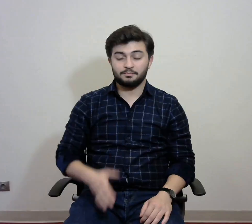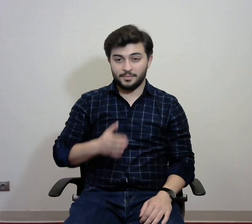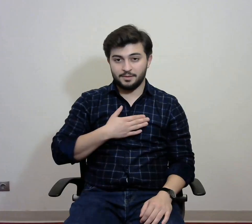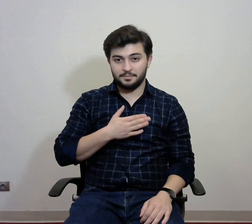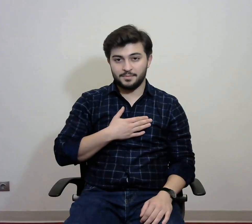mən